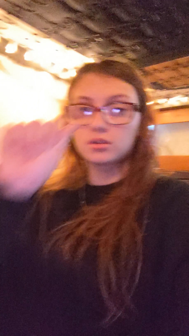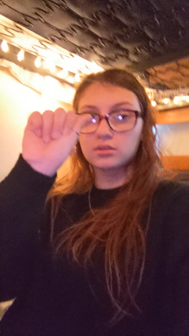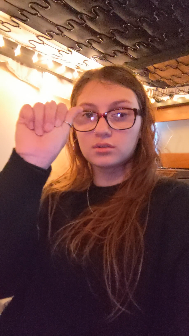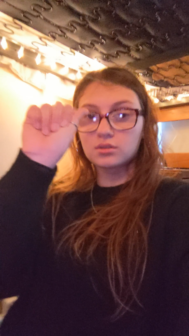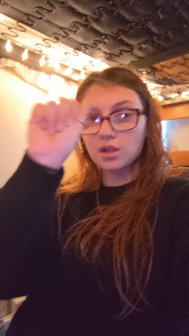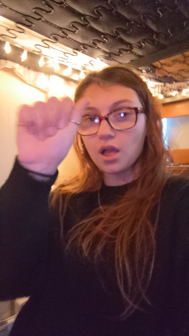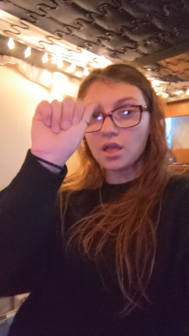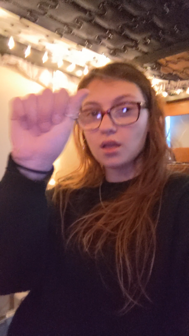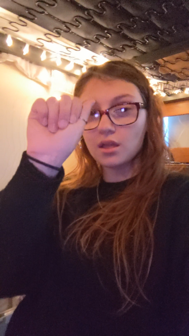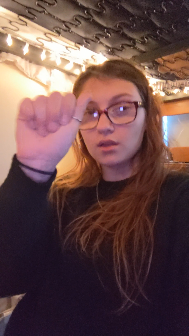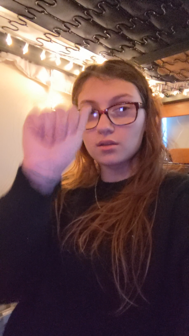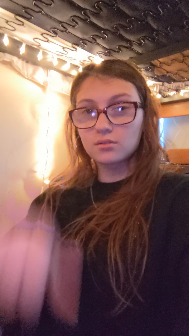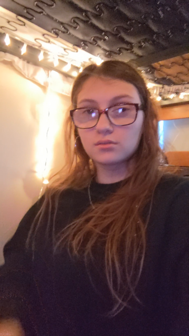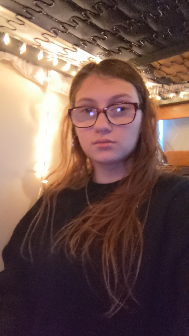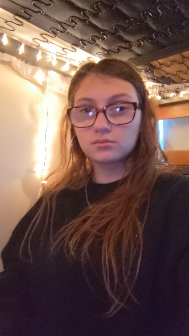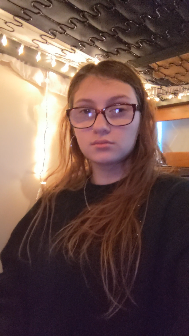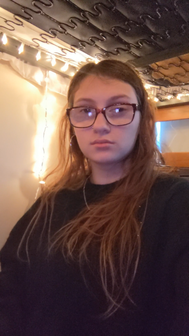knock